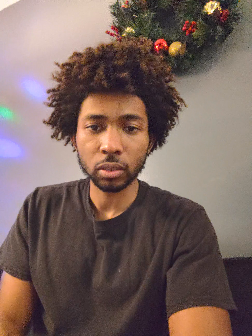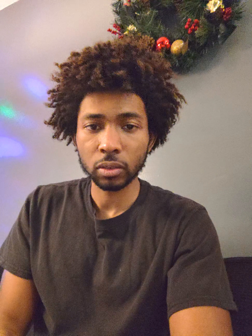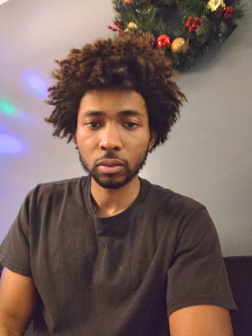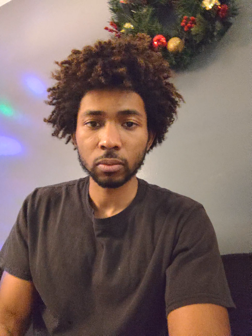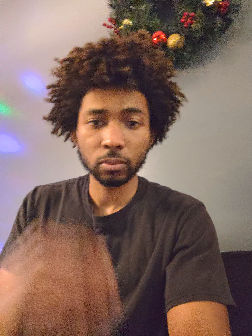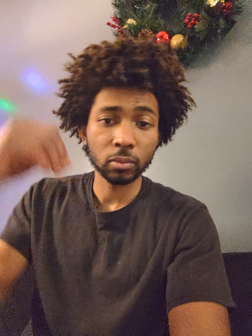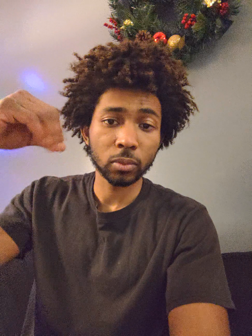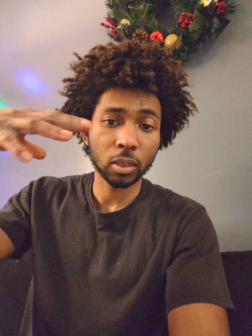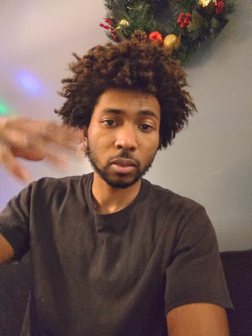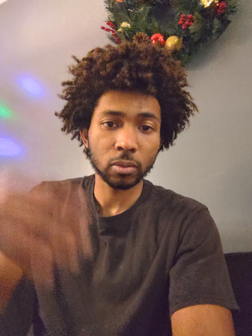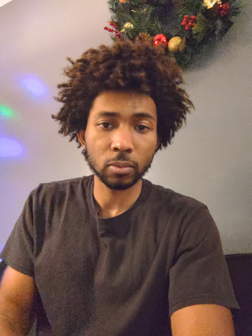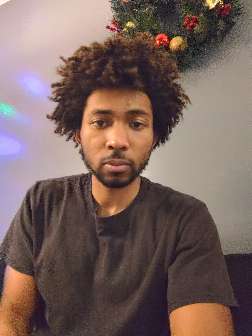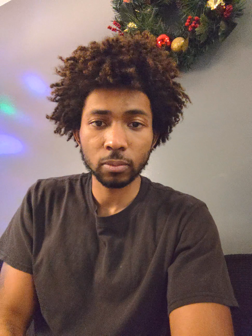lamp